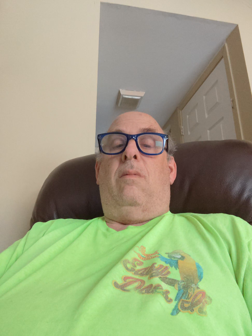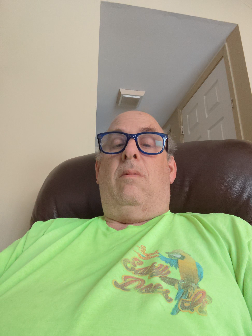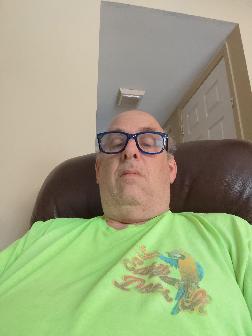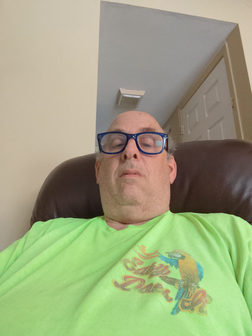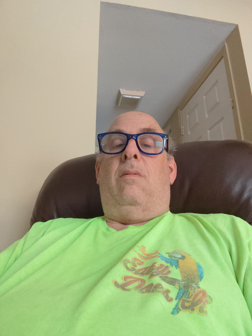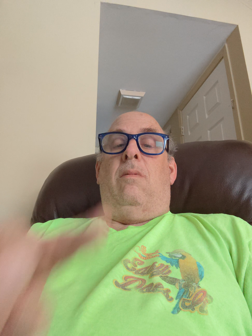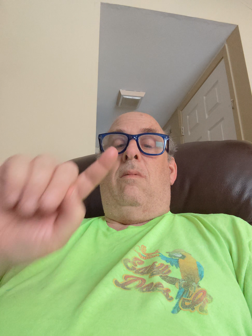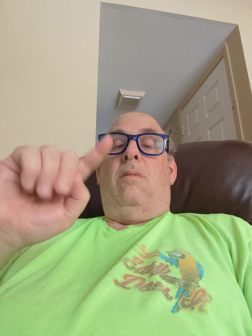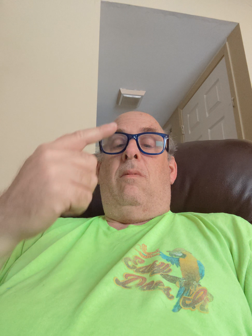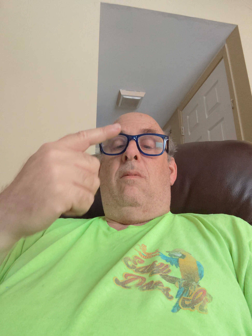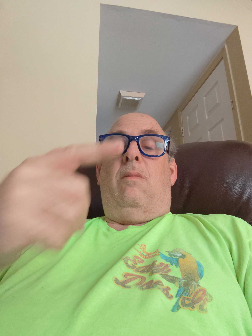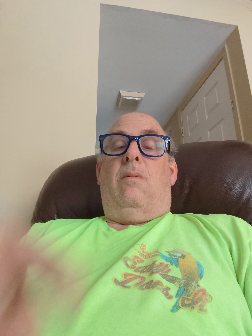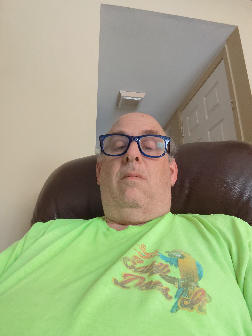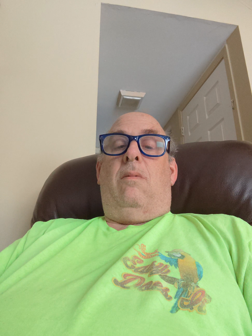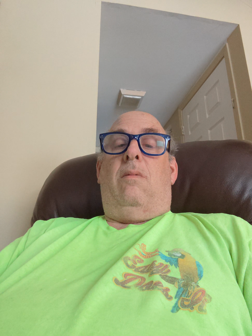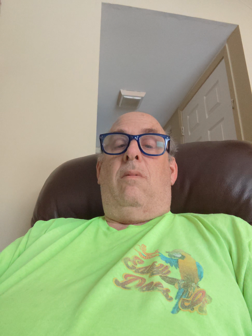first